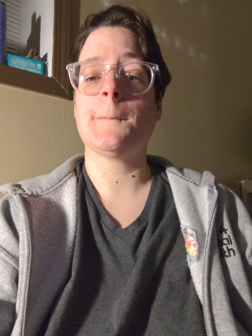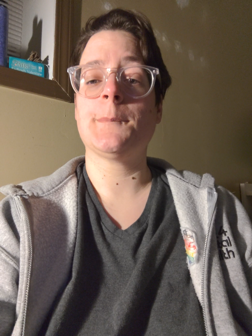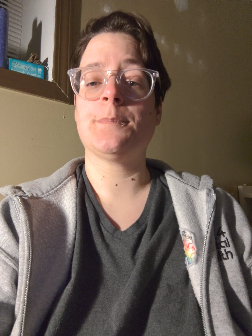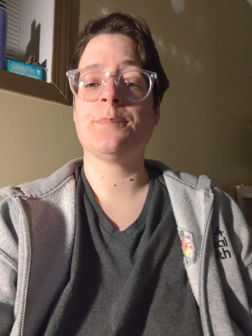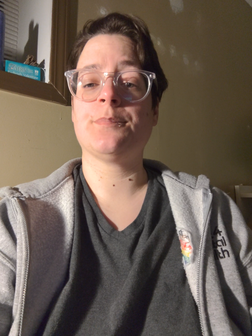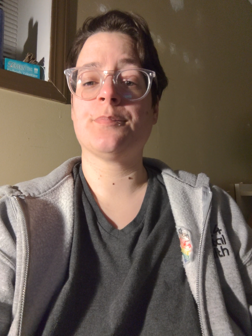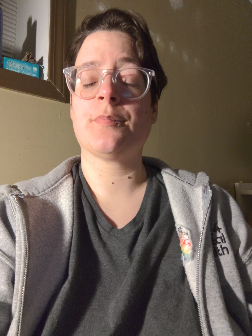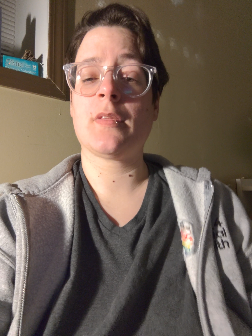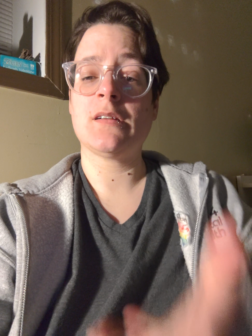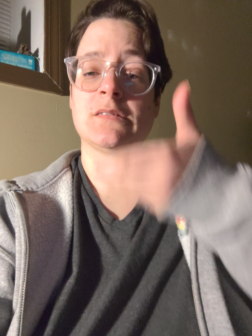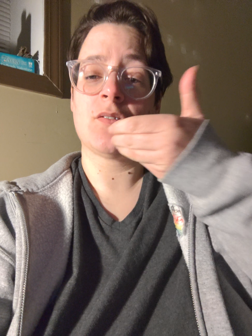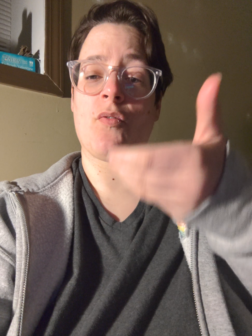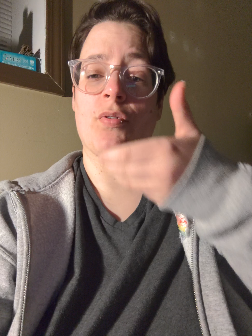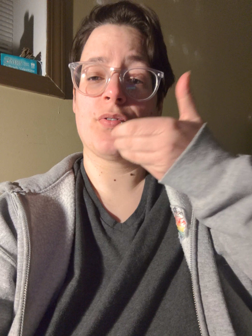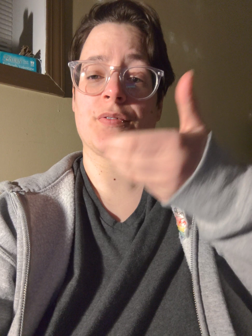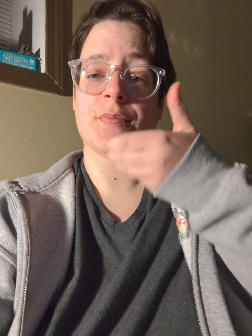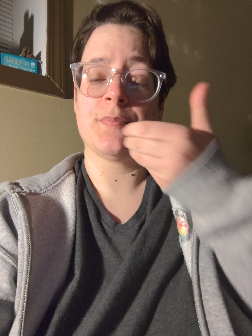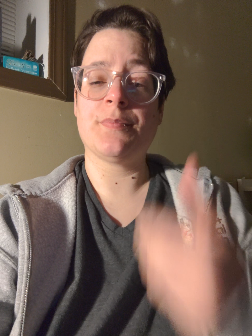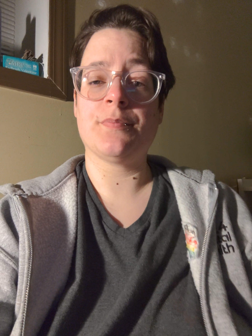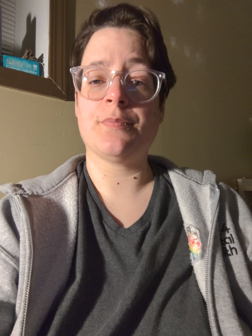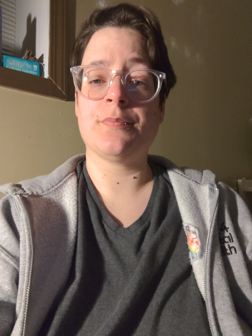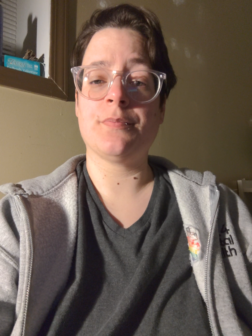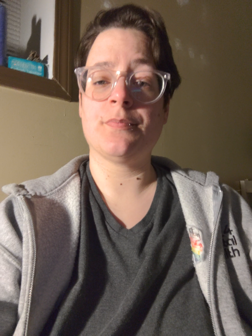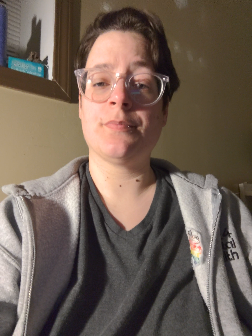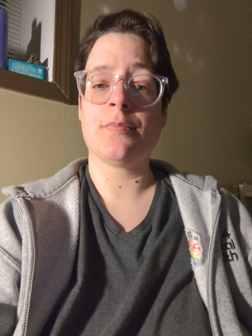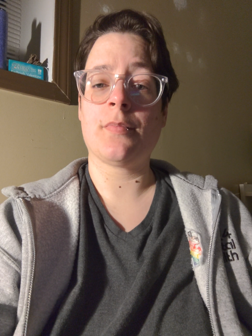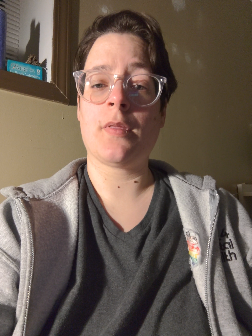cereal